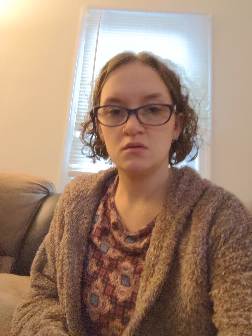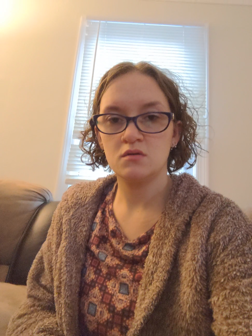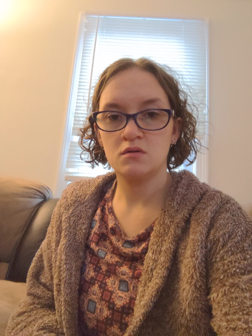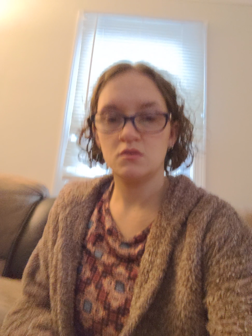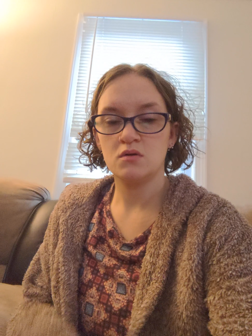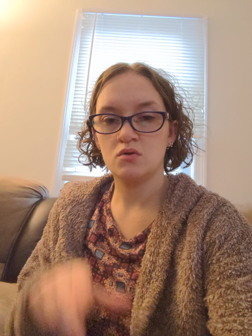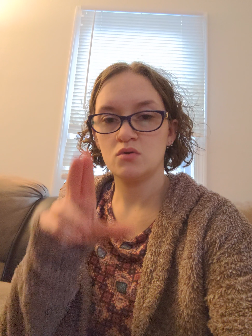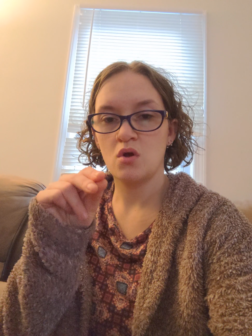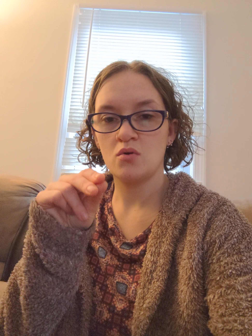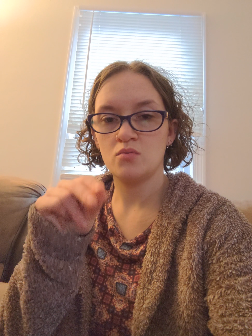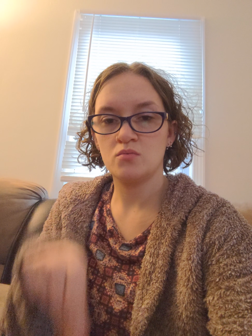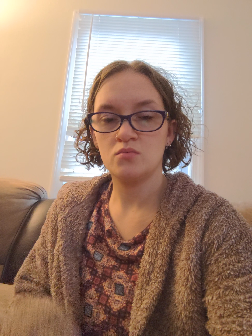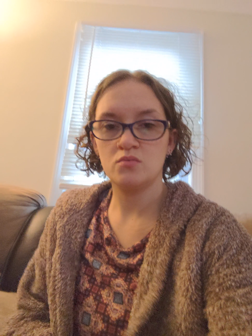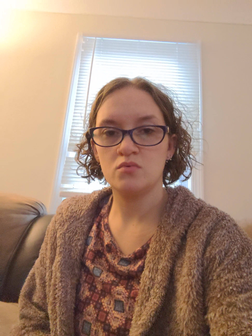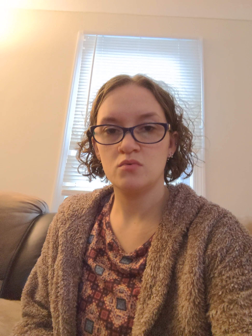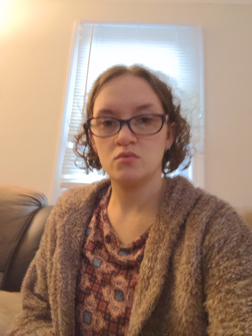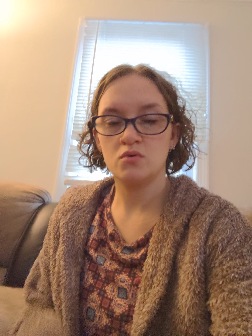no